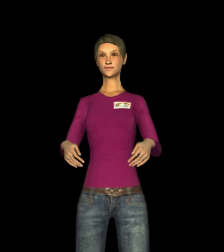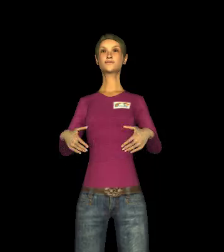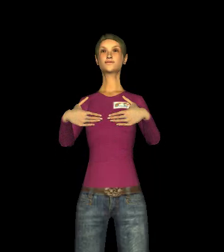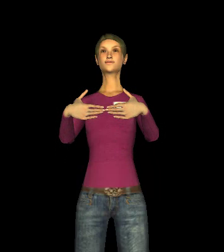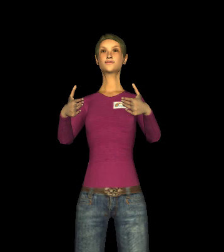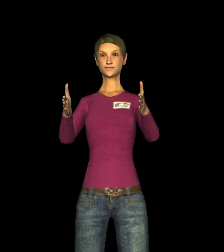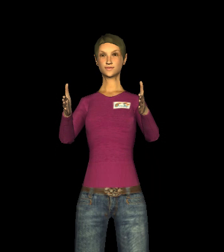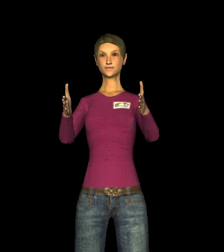يفتح